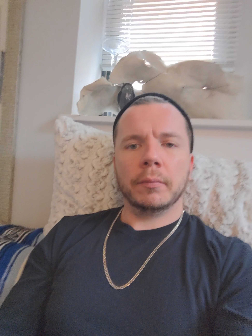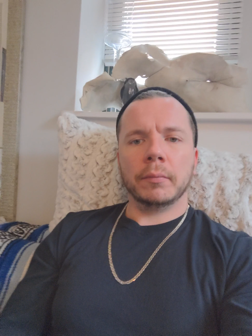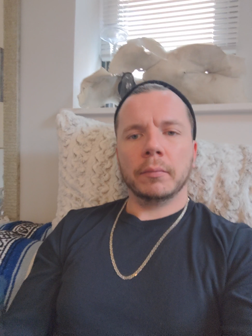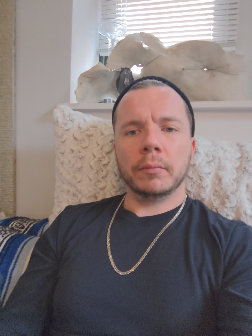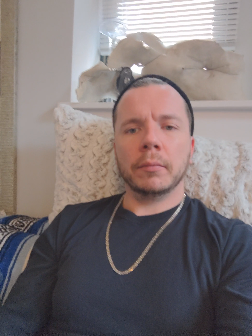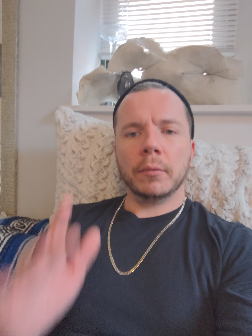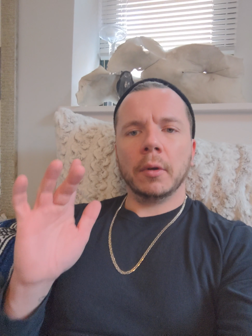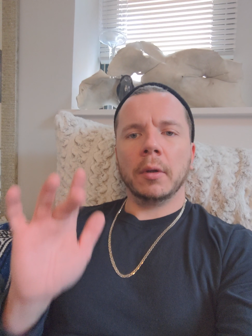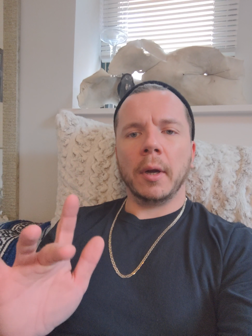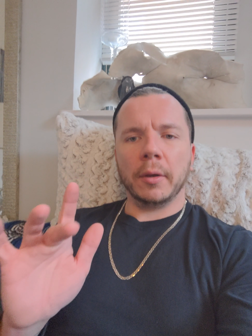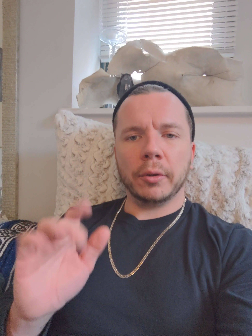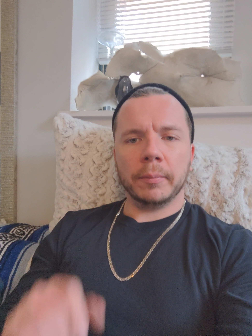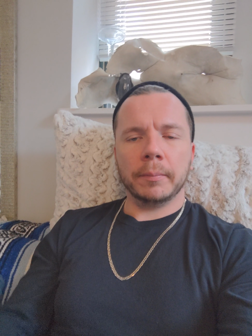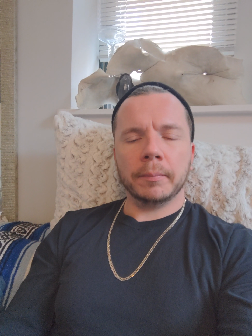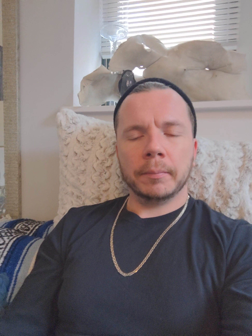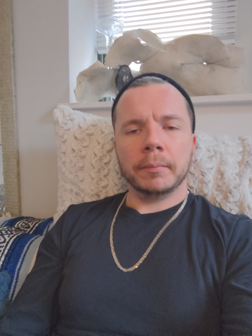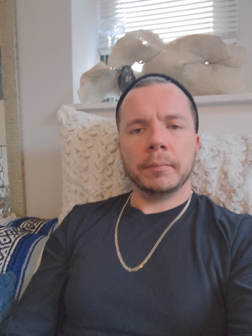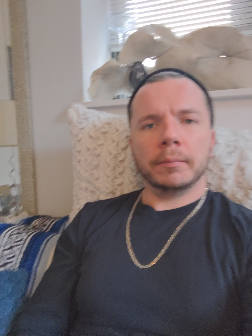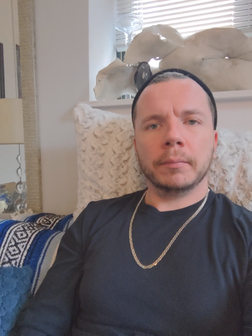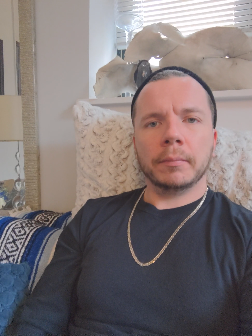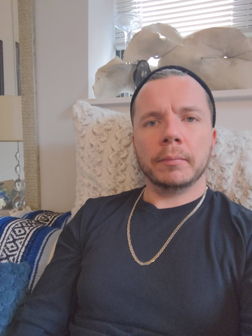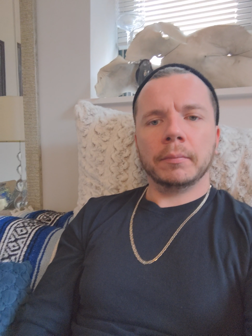touch